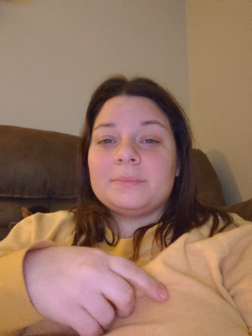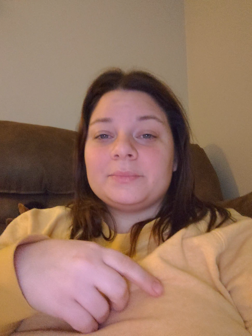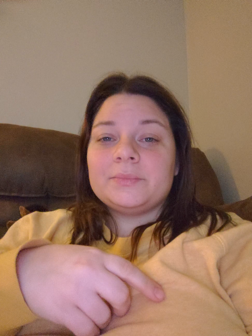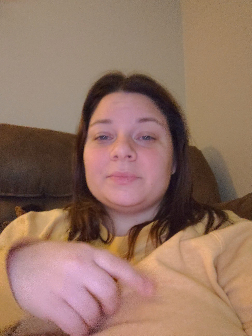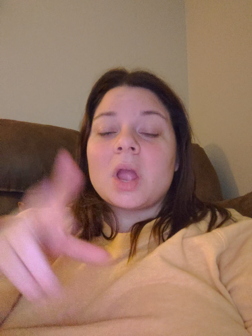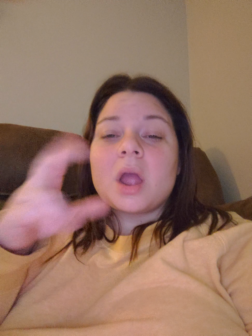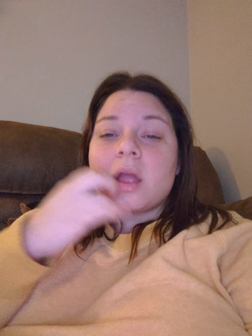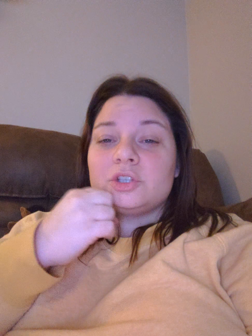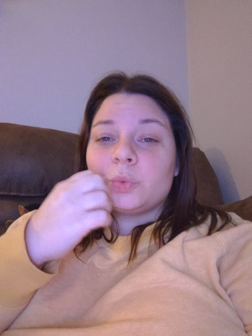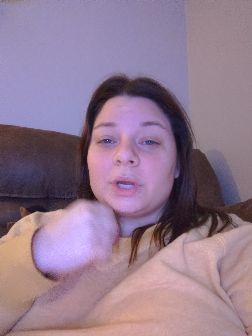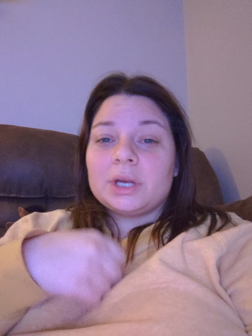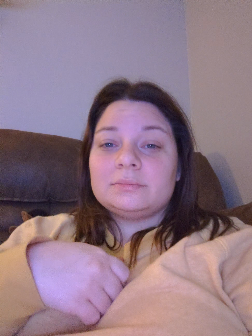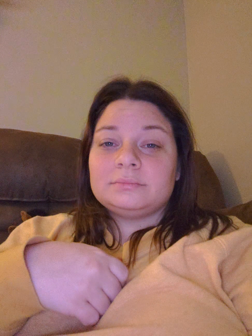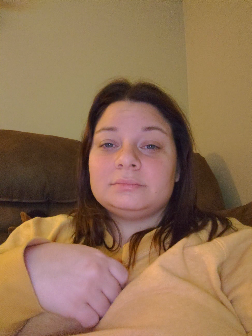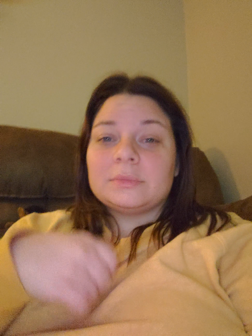underwear